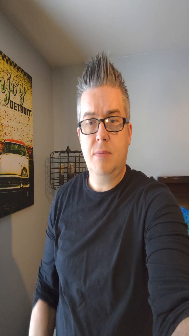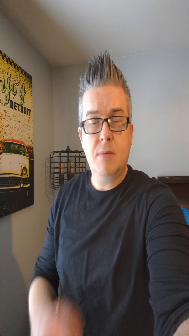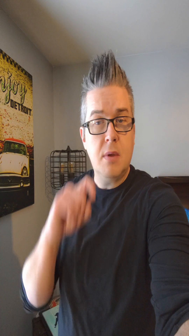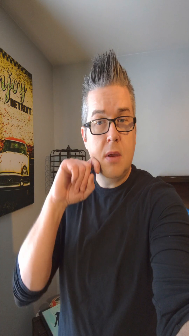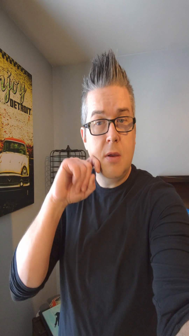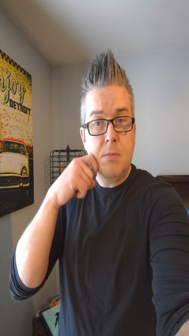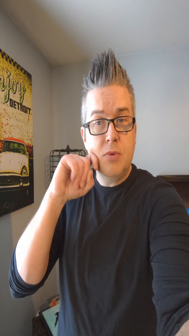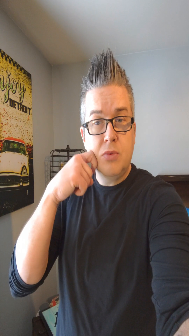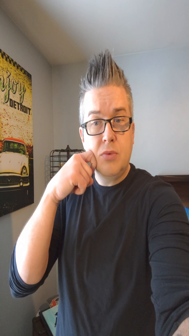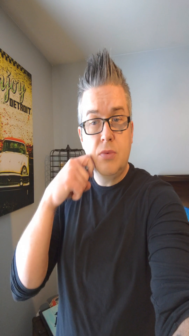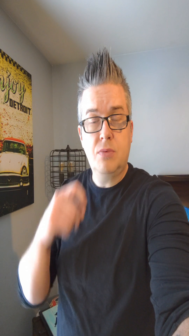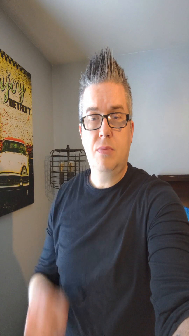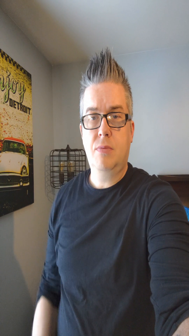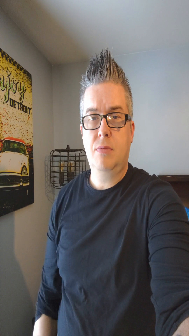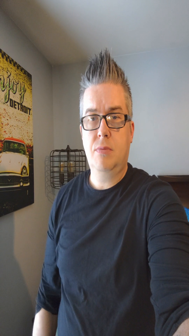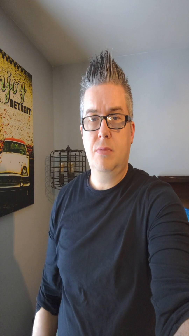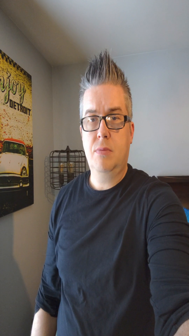apple